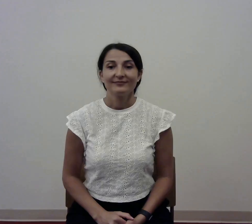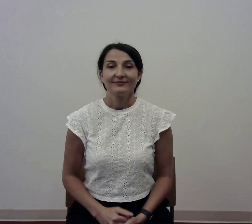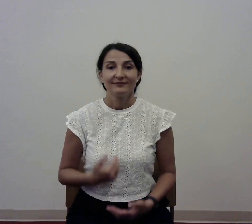mən